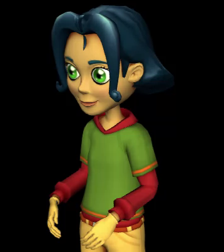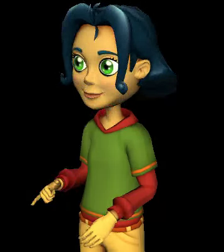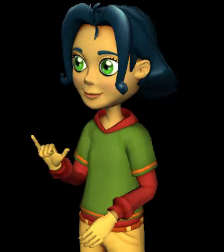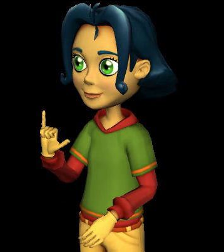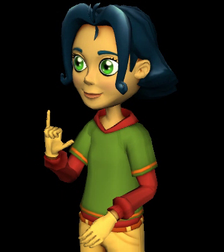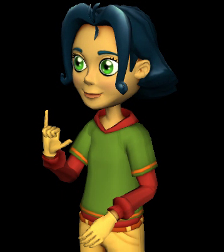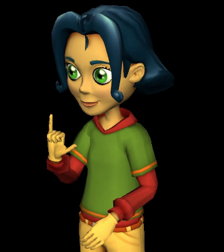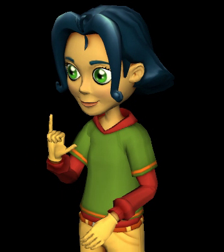من